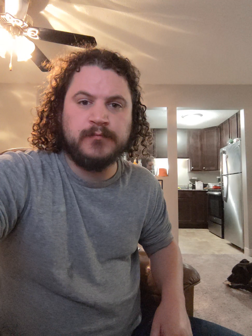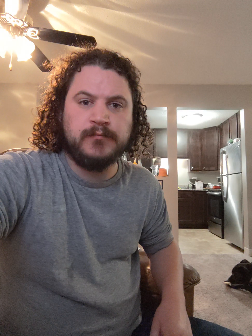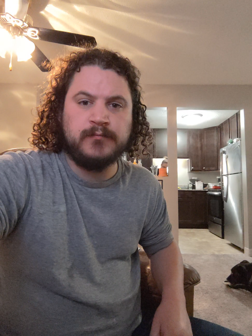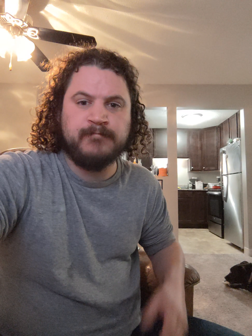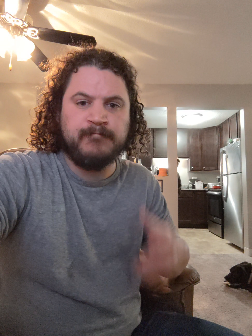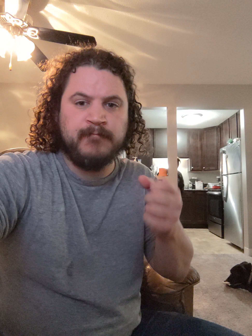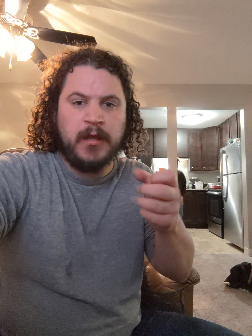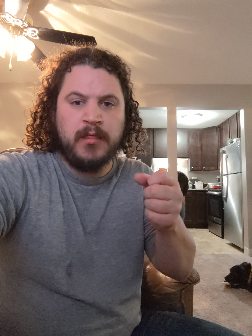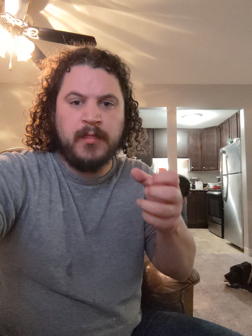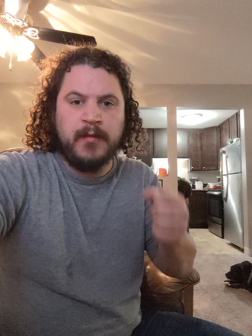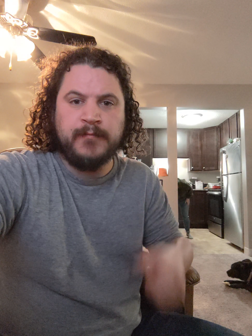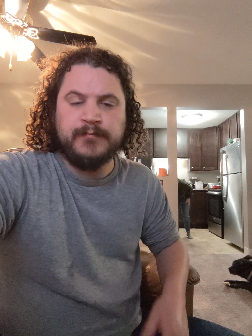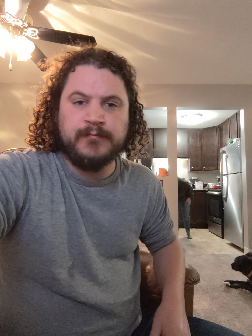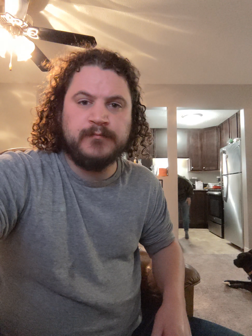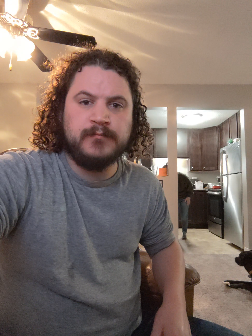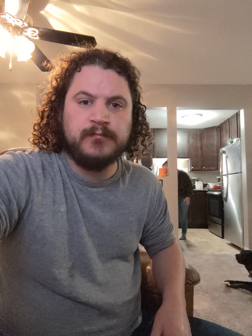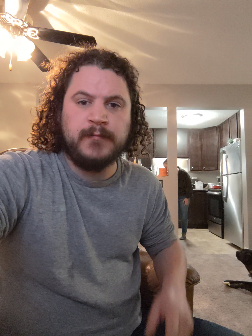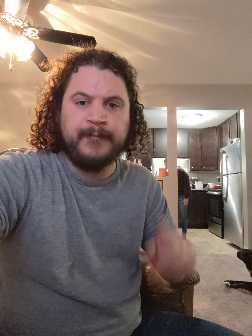milk